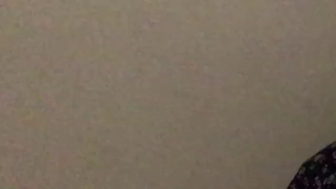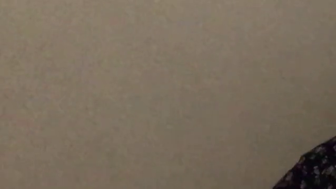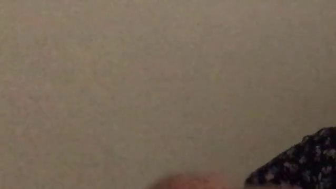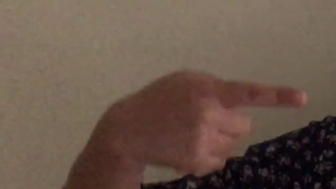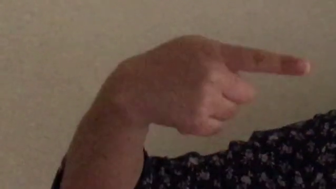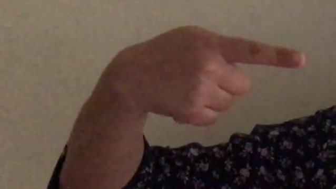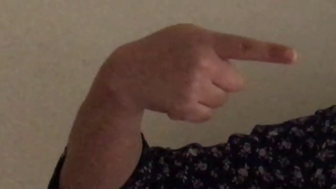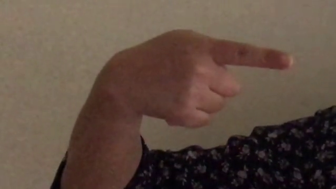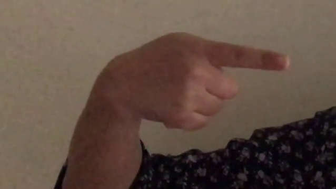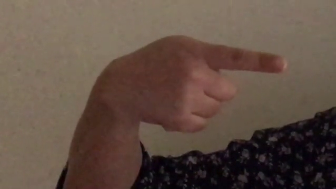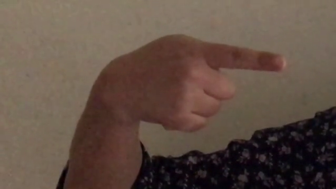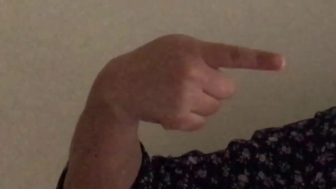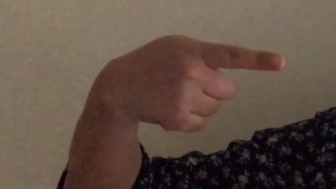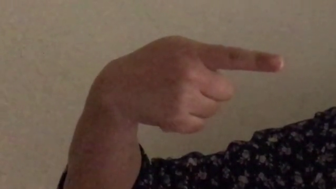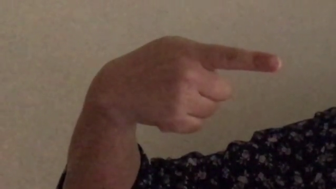न